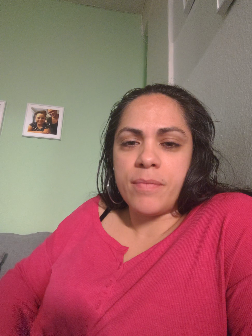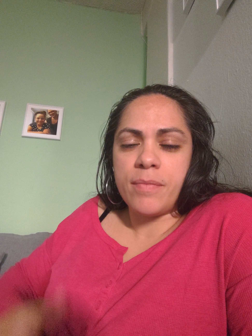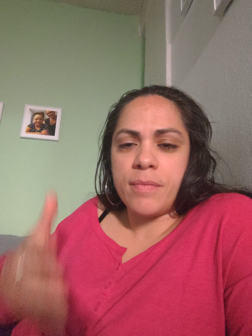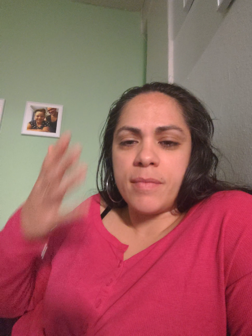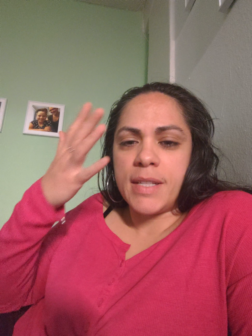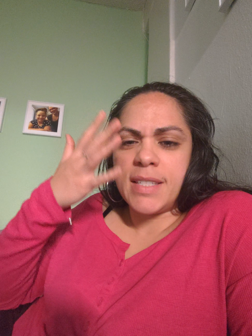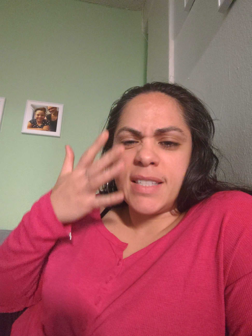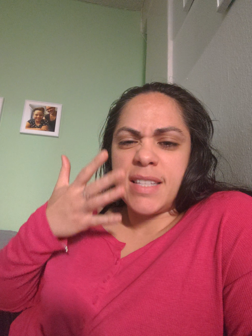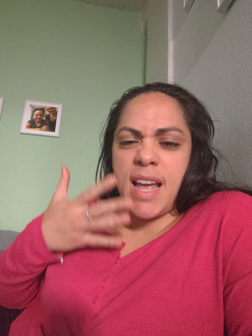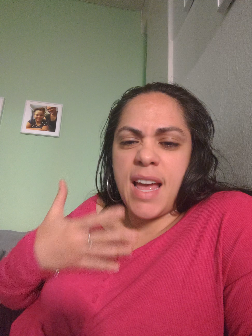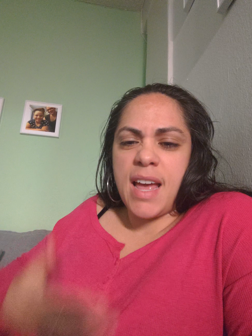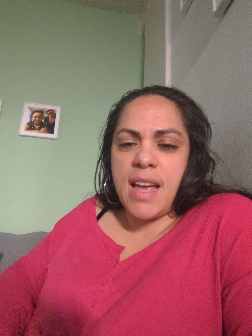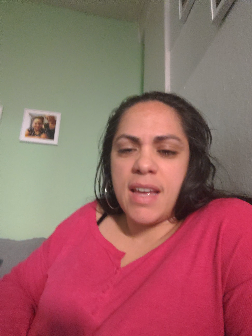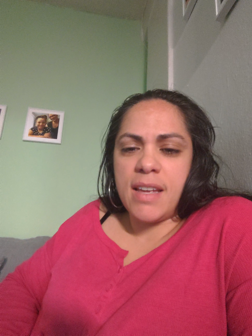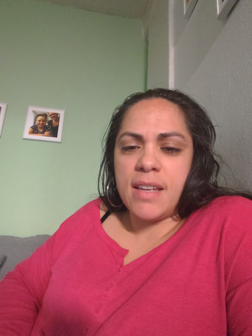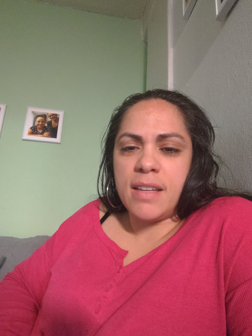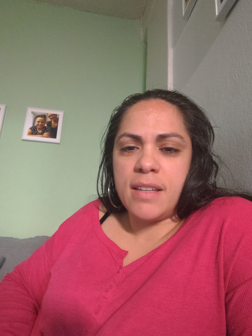sad